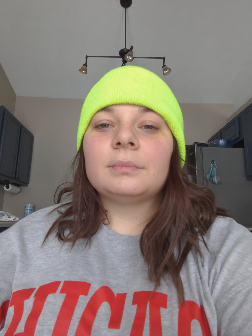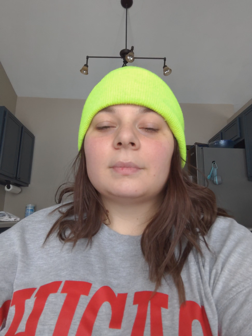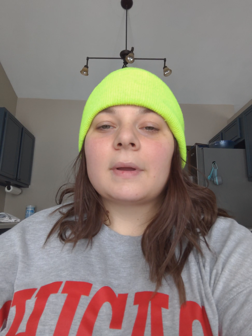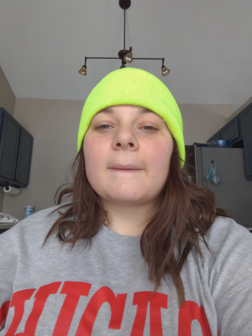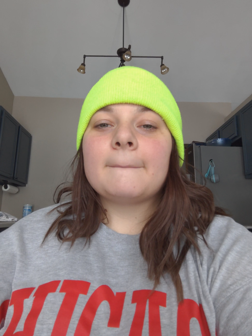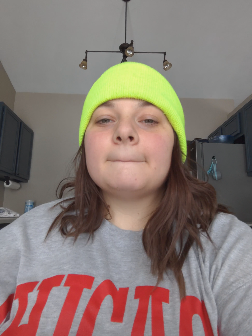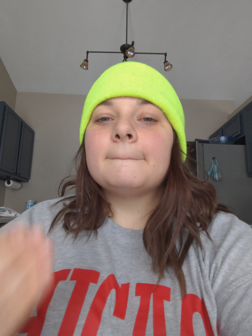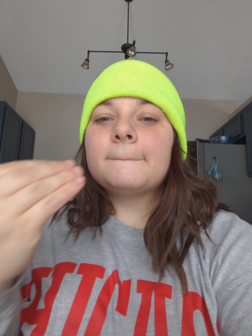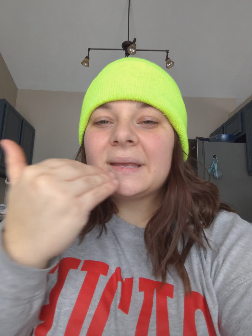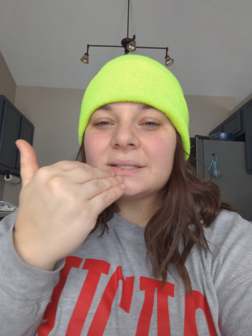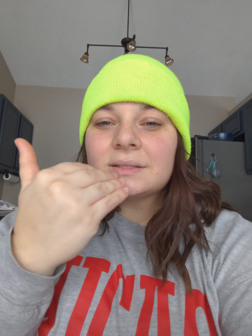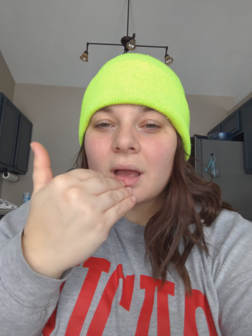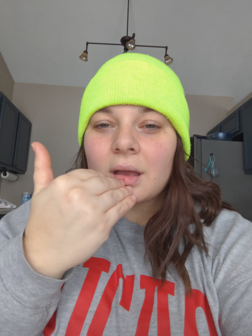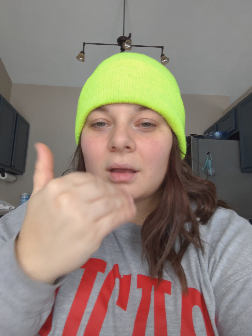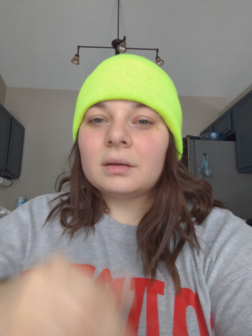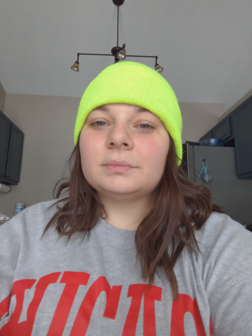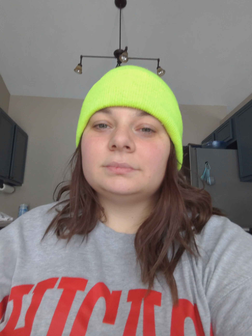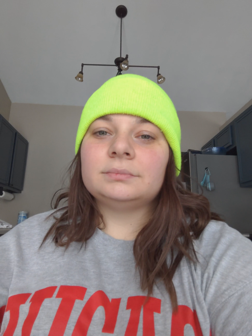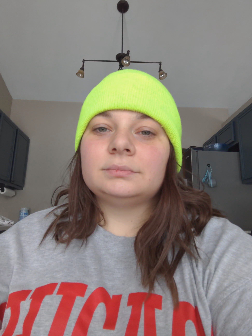pizza